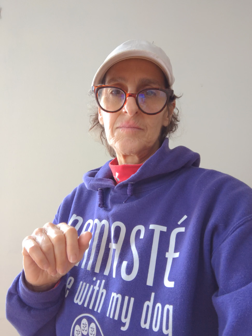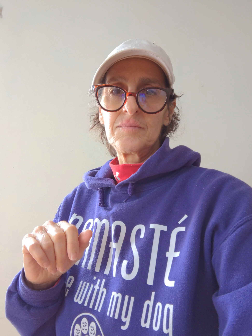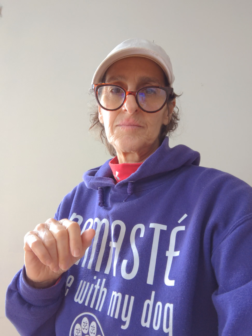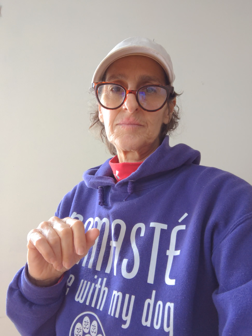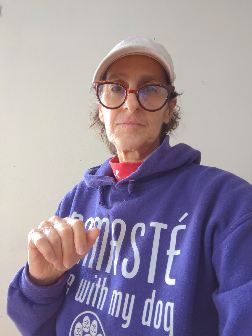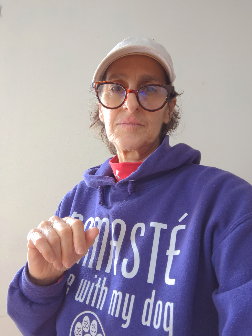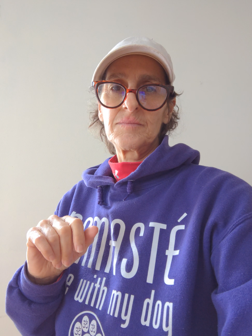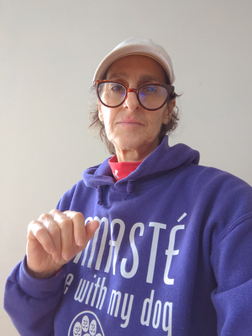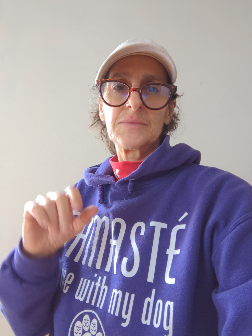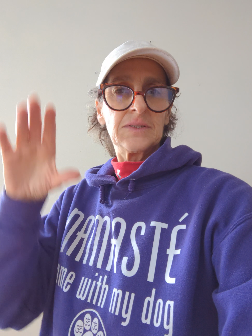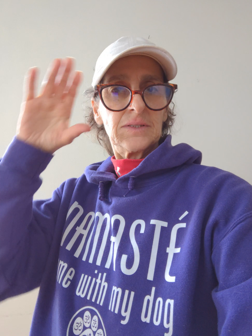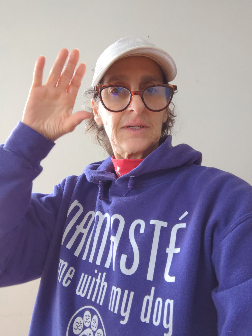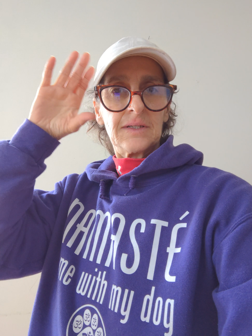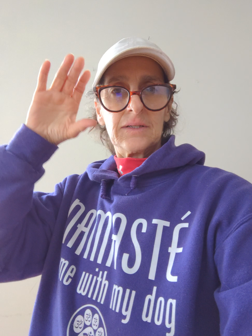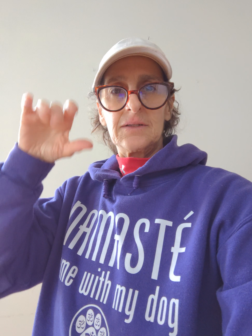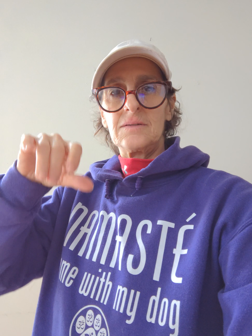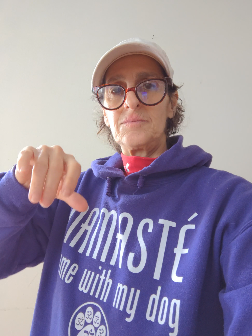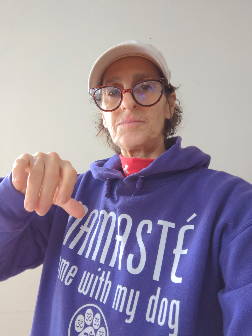sun